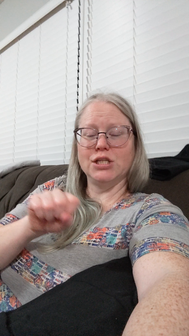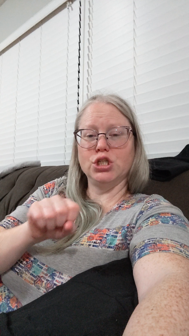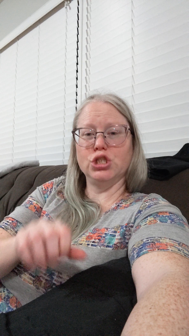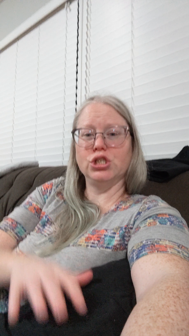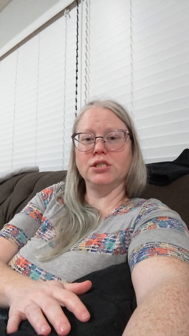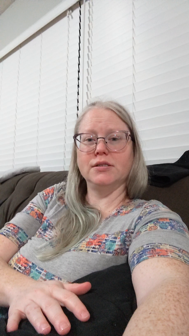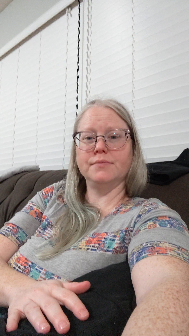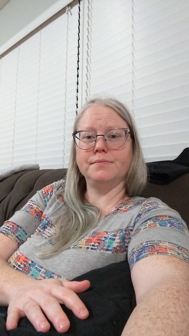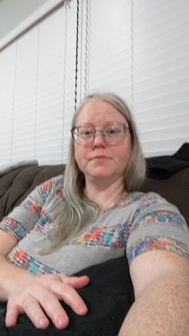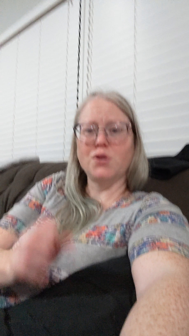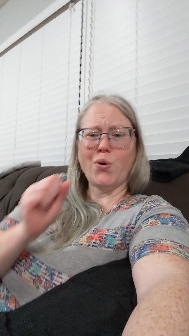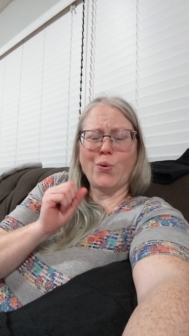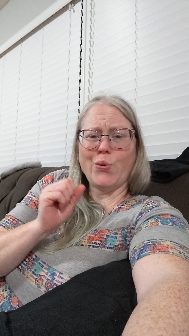cold